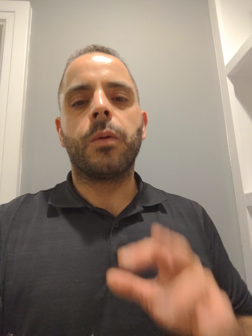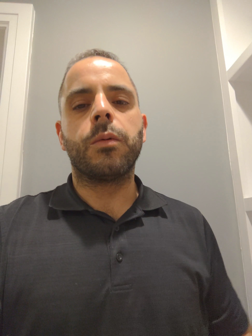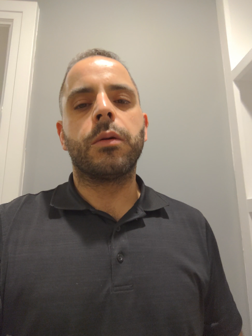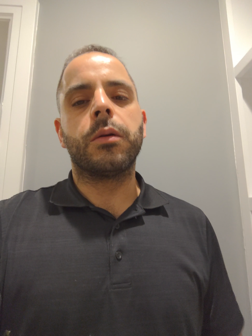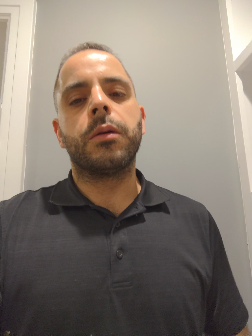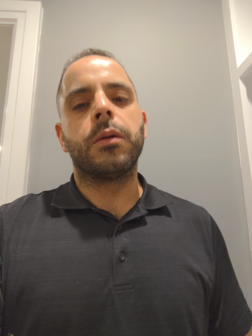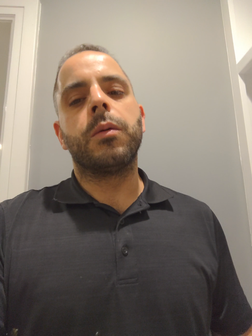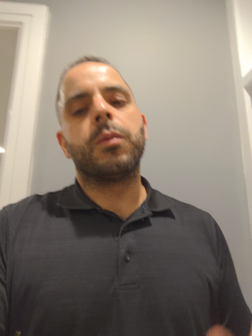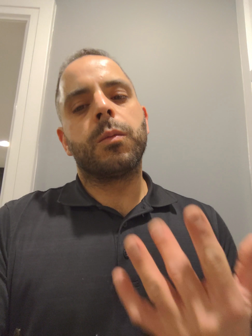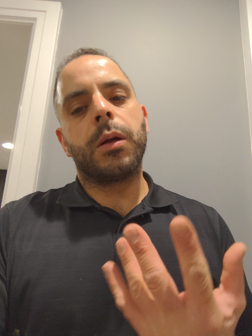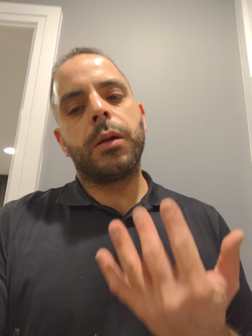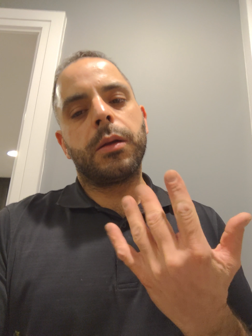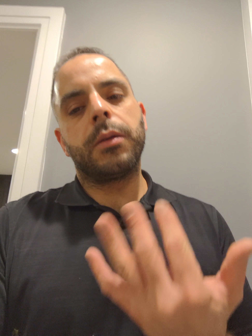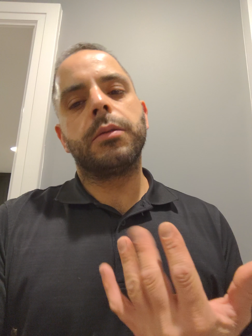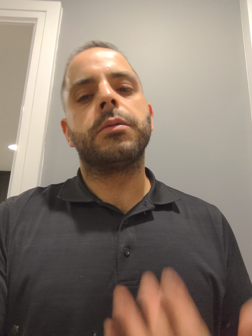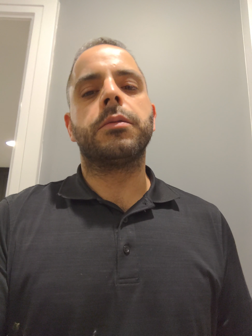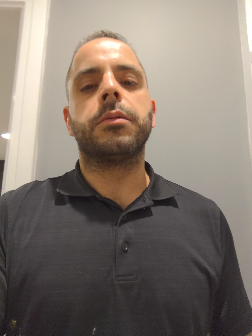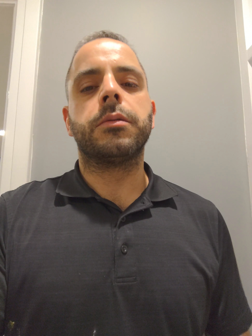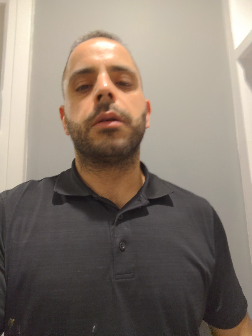wait